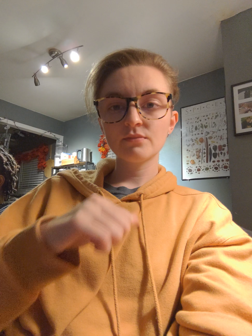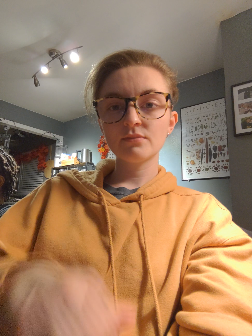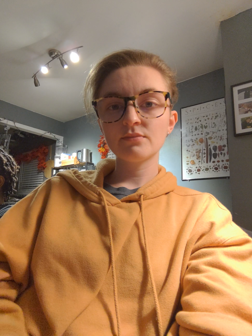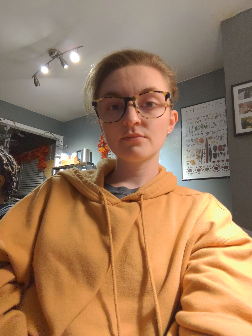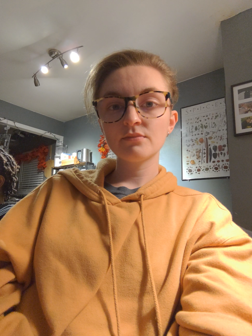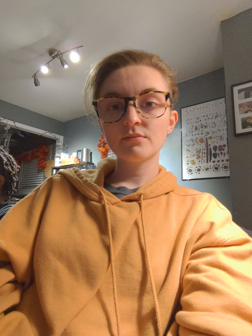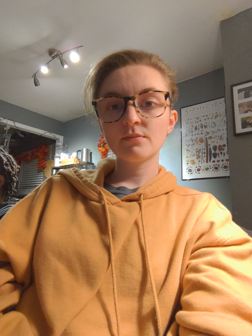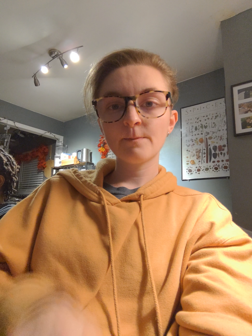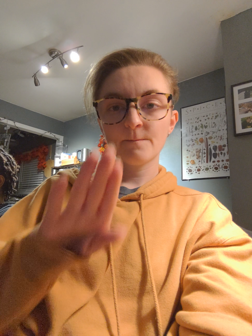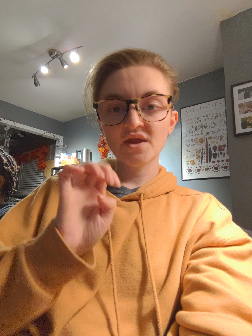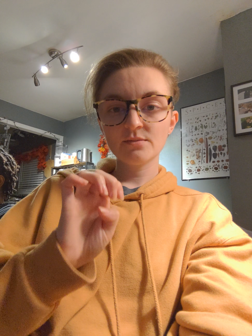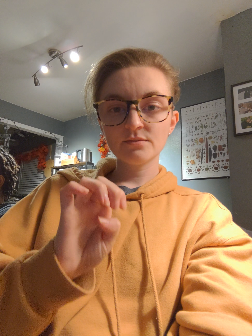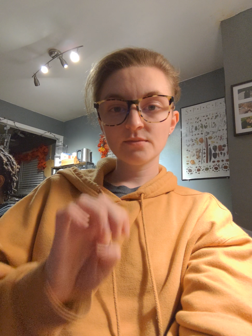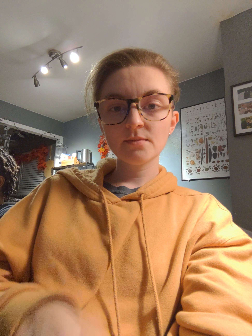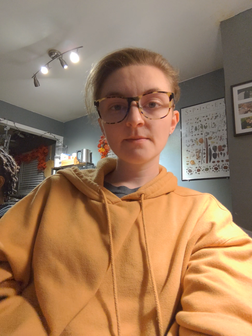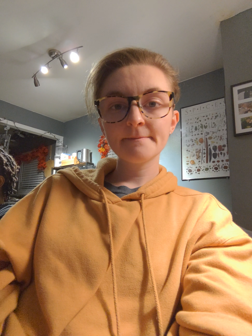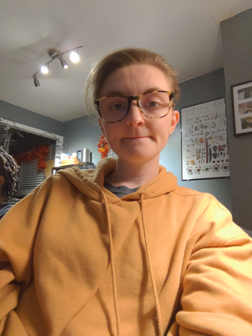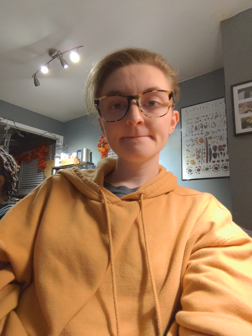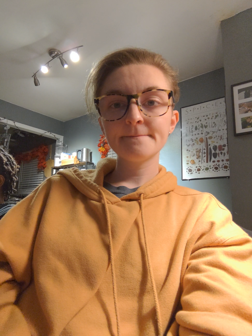be